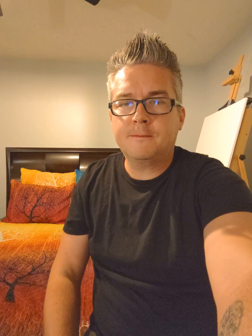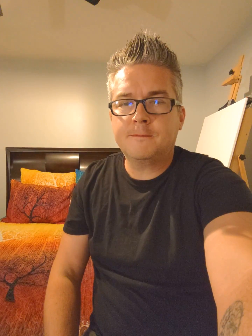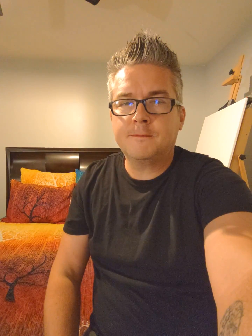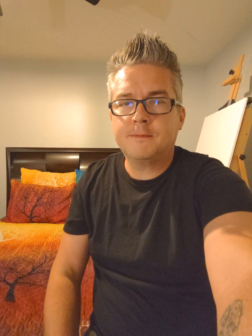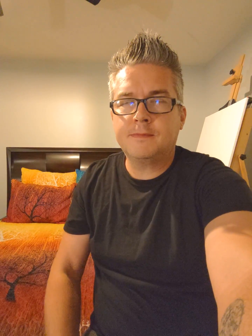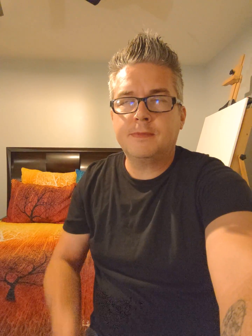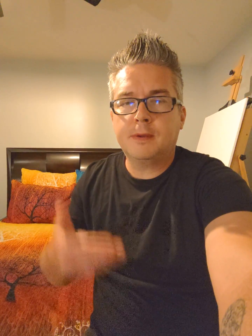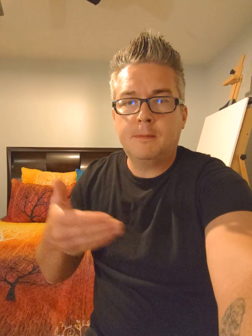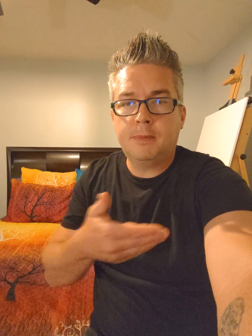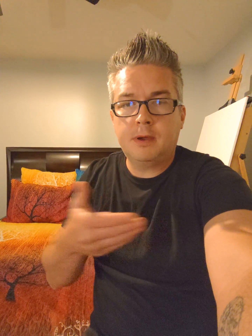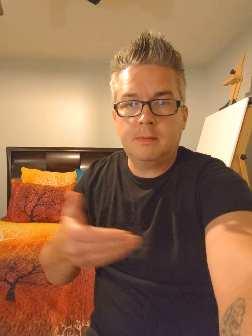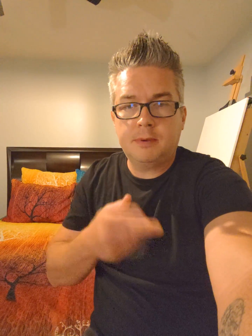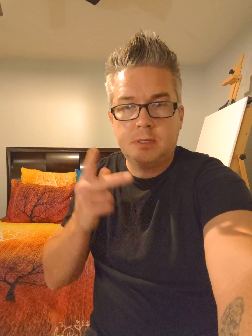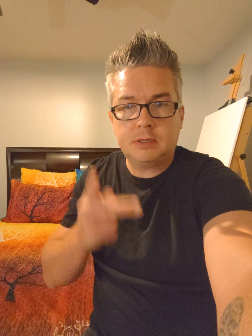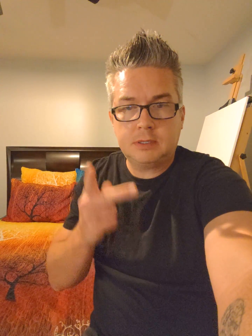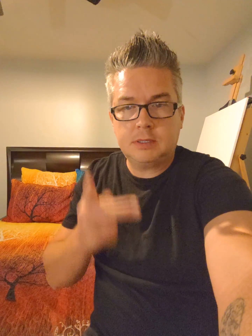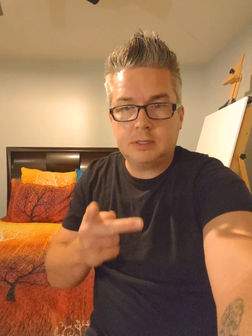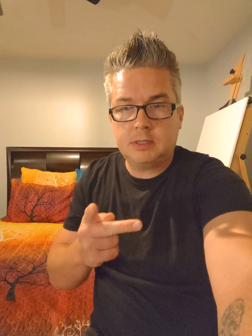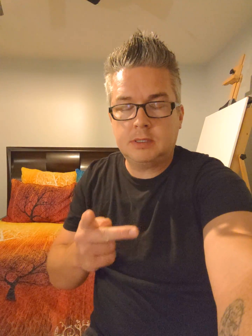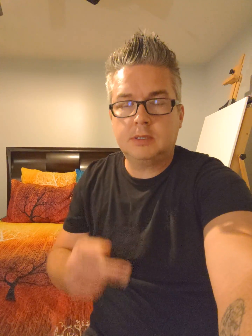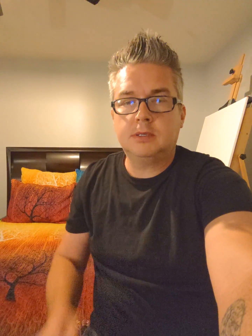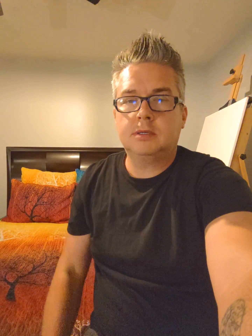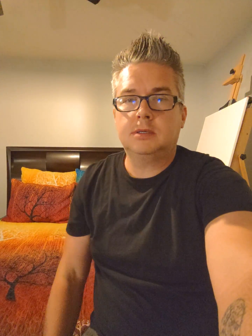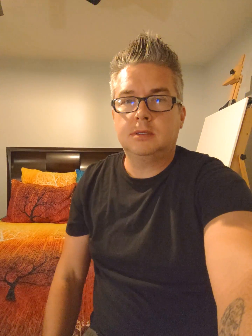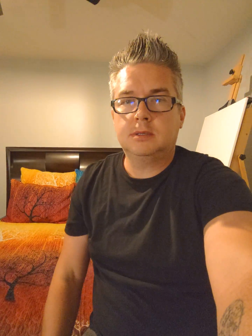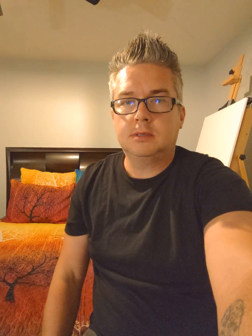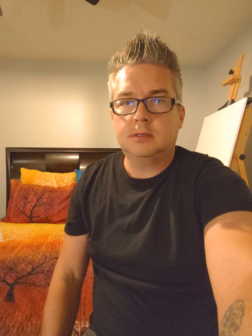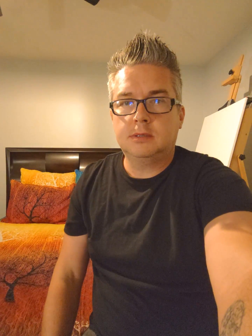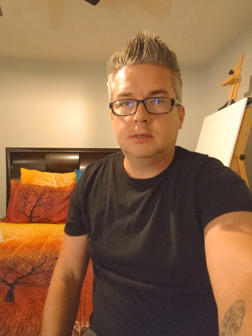babysitter